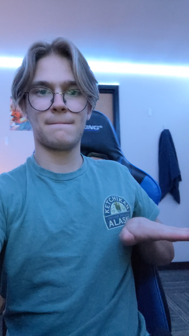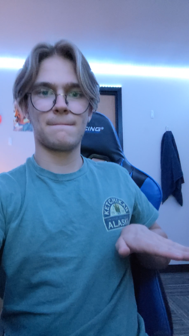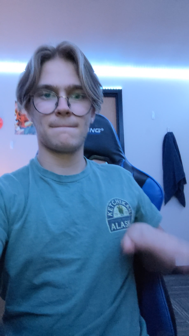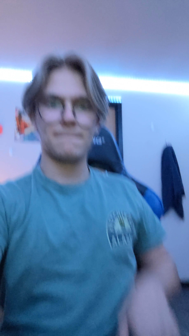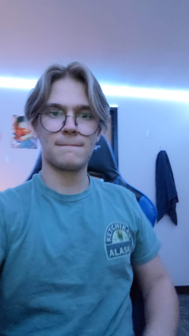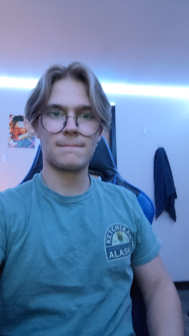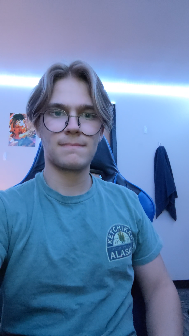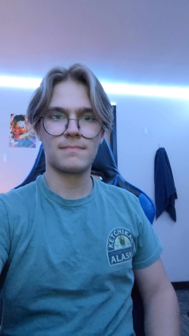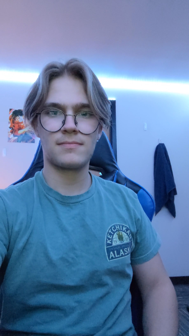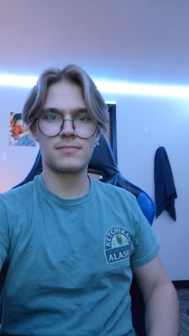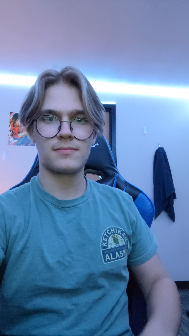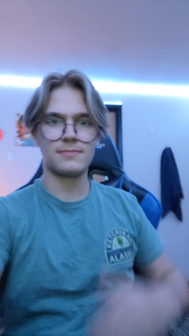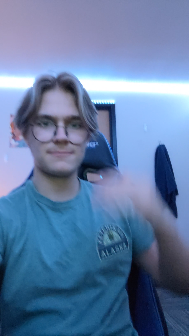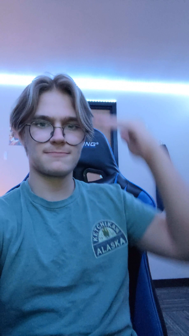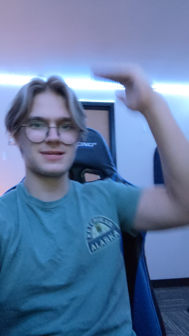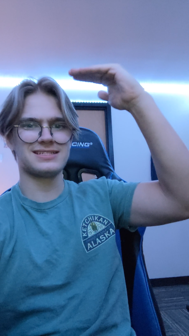big